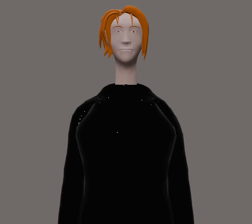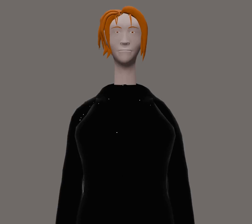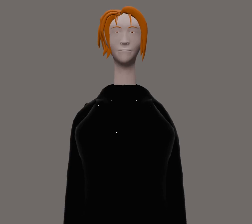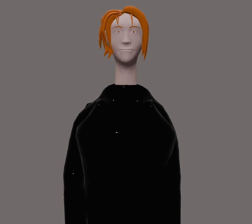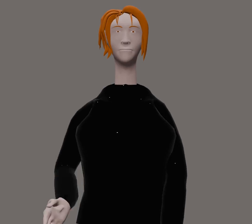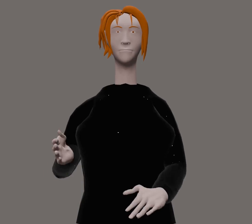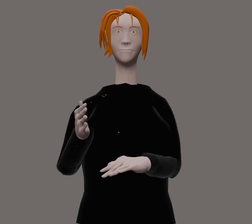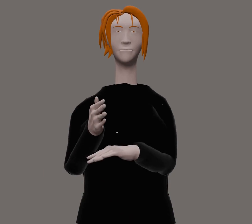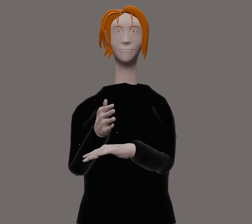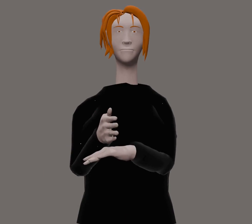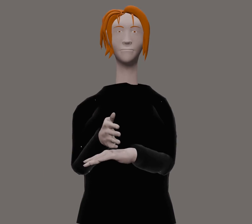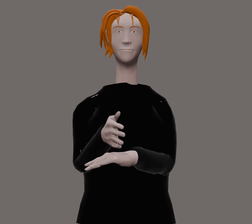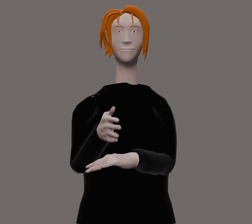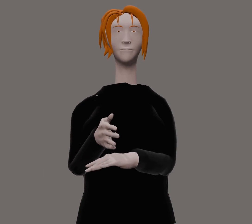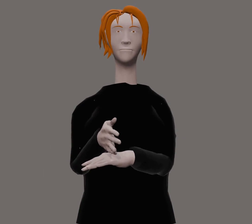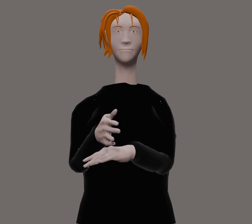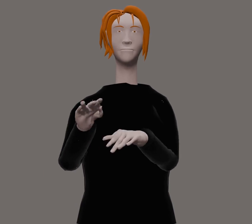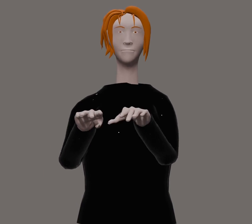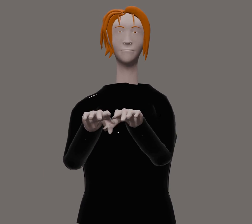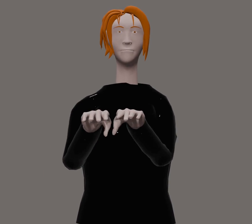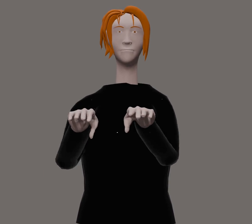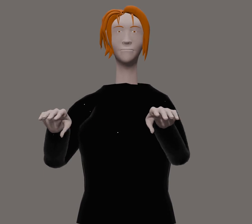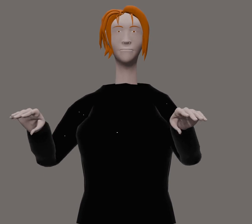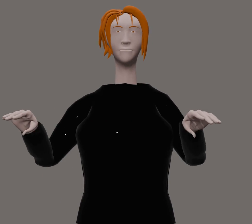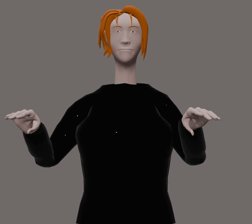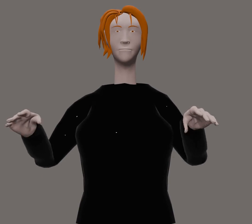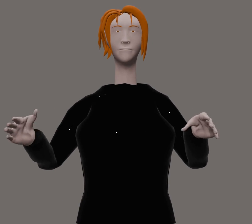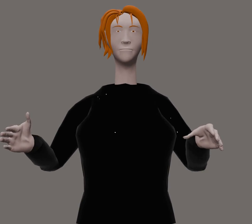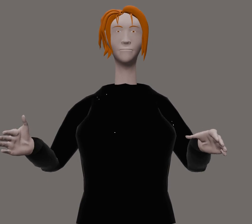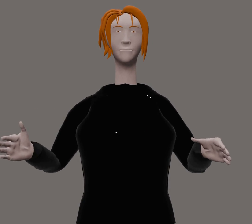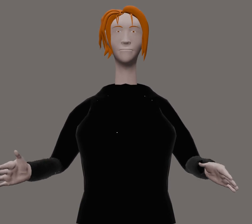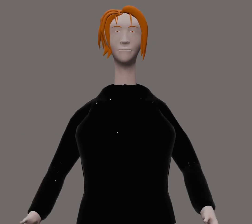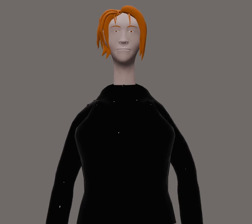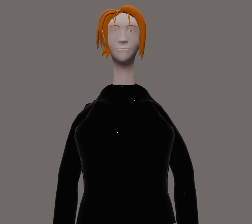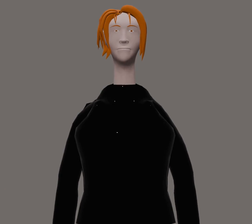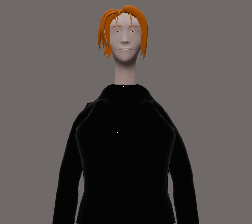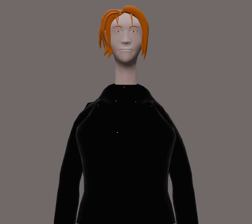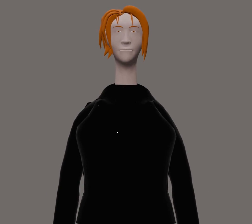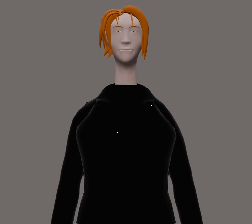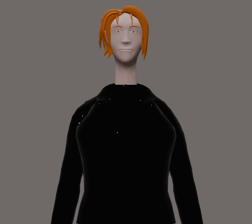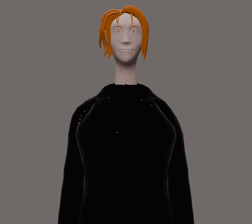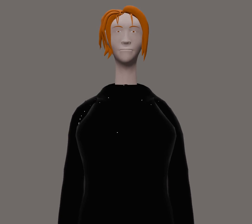Board Plank